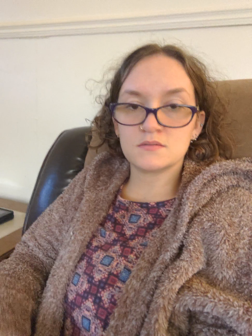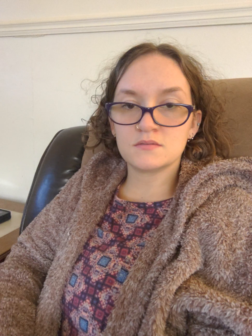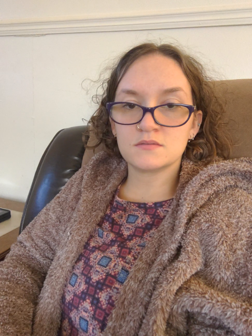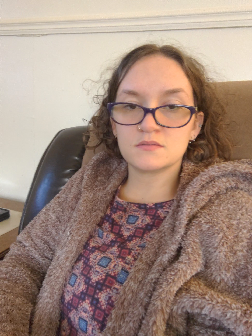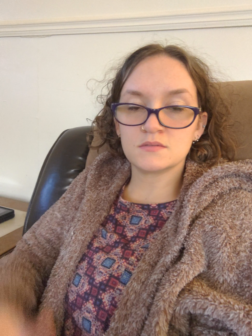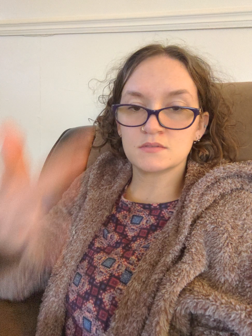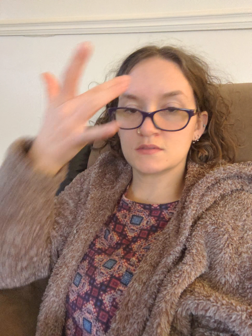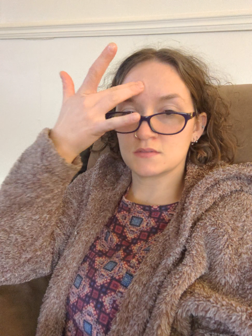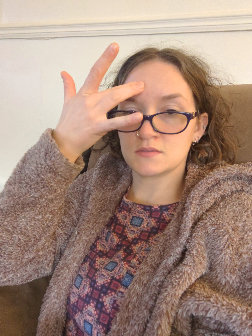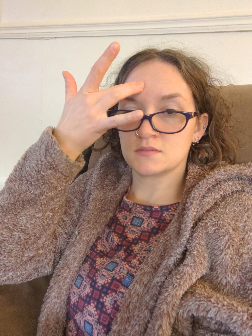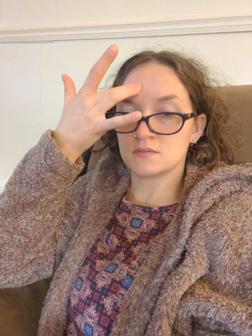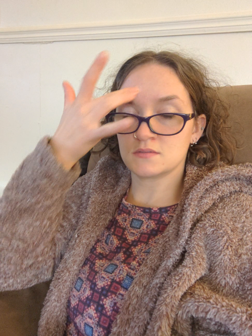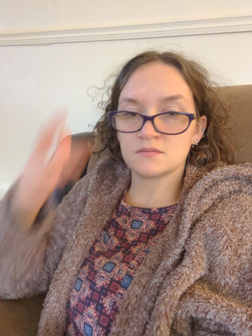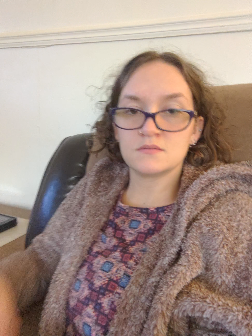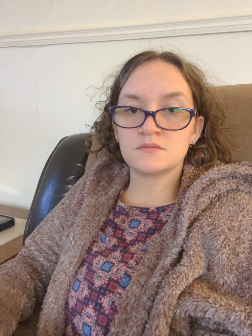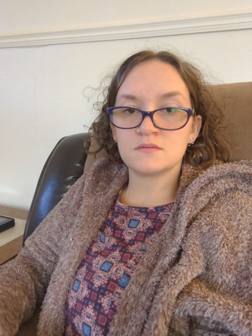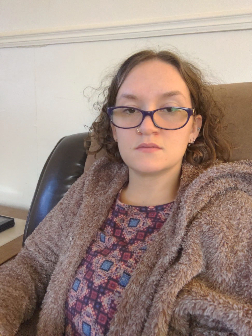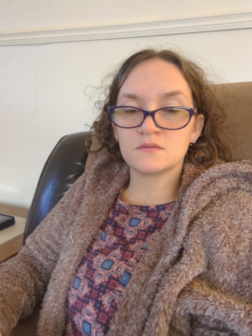sick